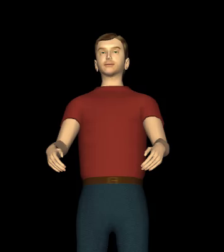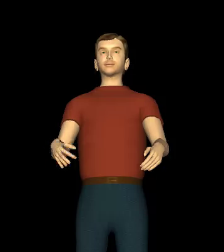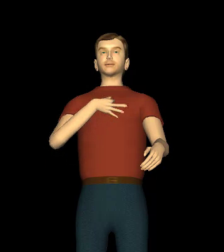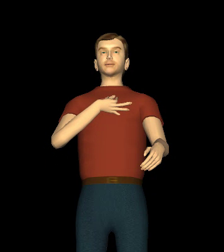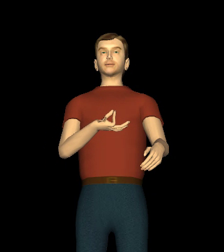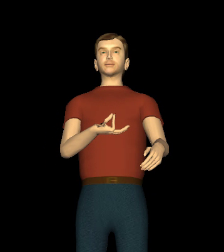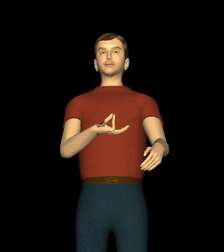ابن